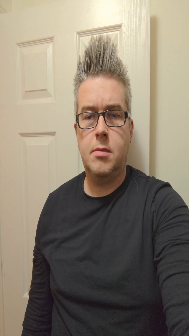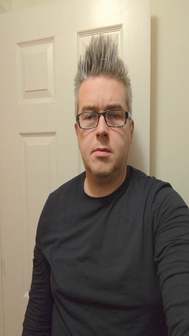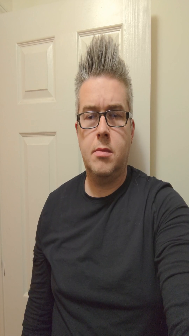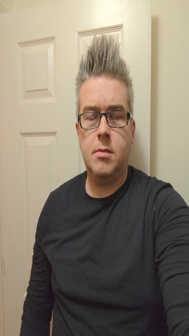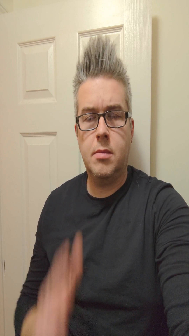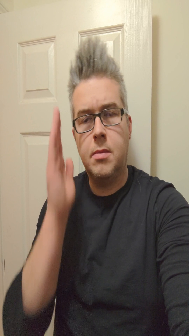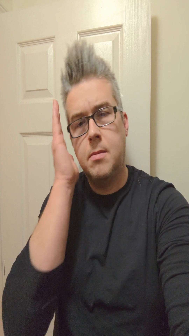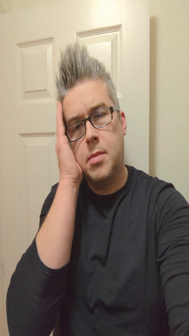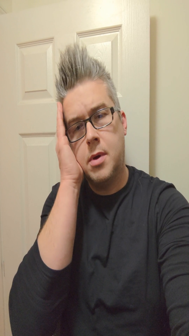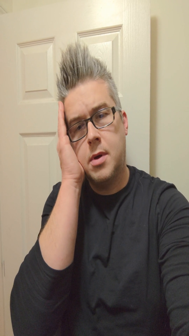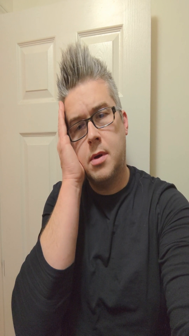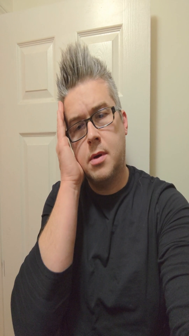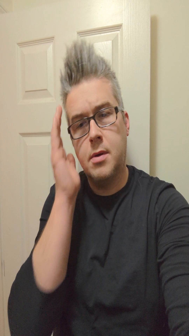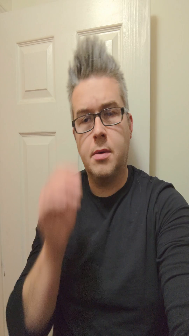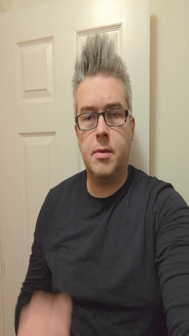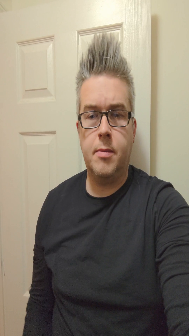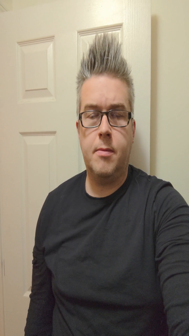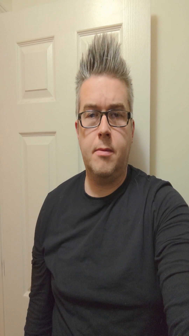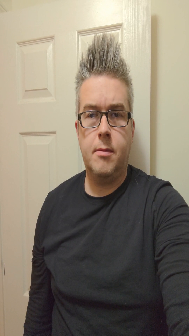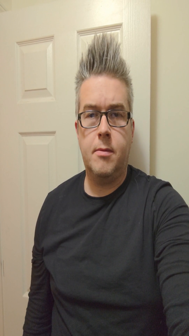bed